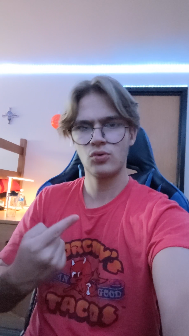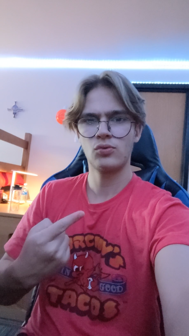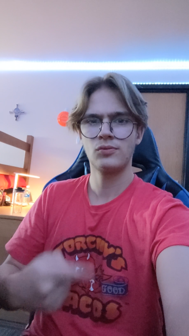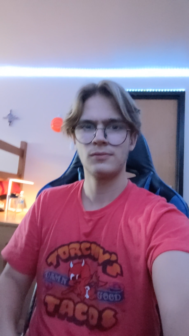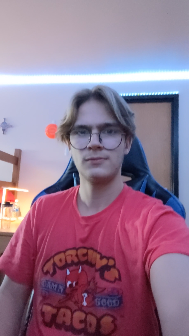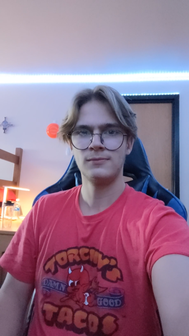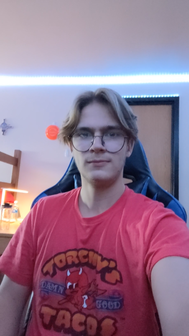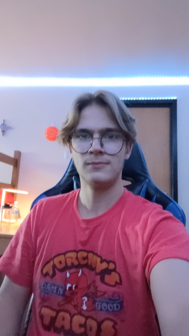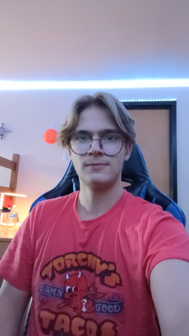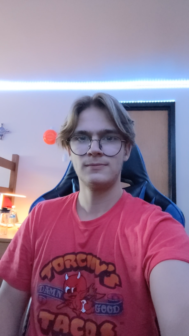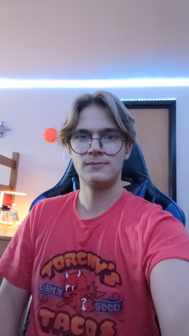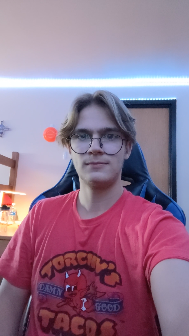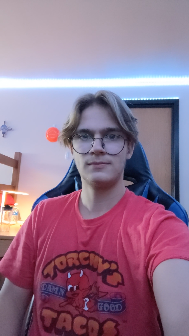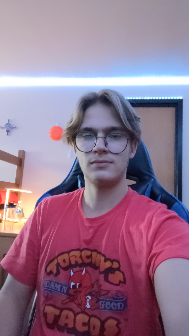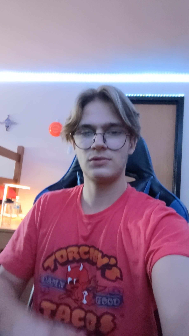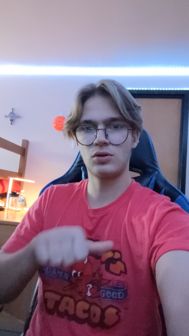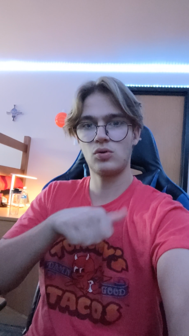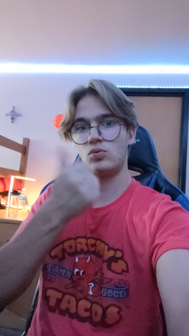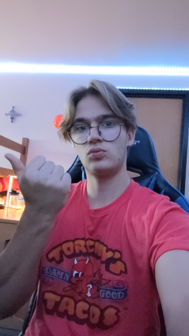other